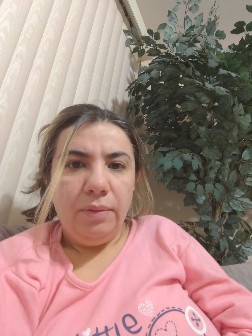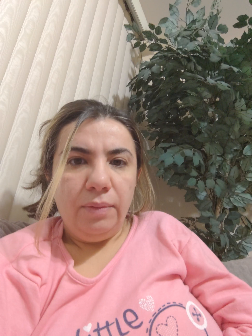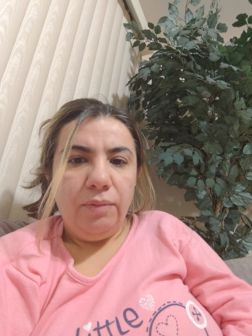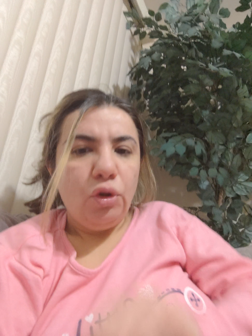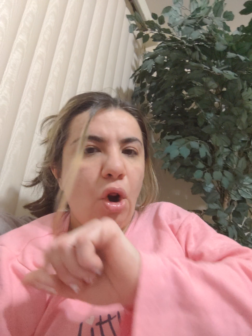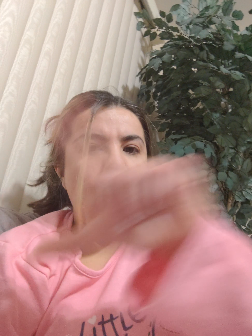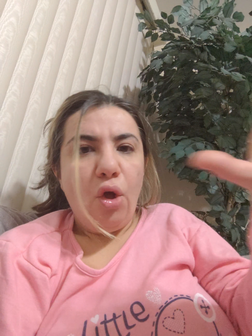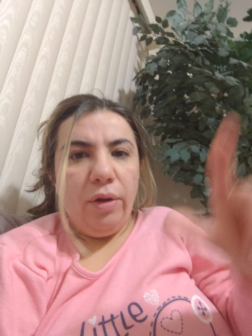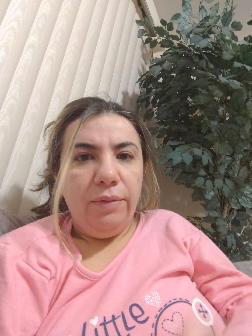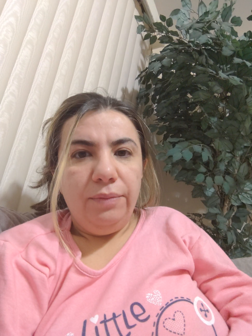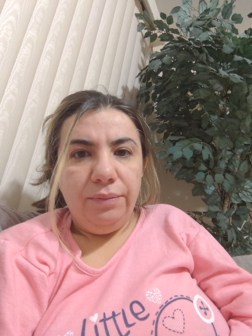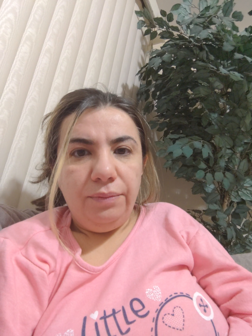all